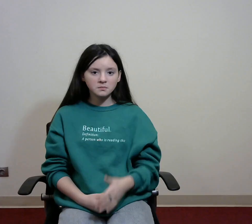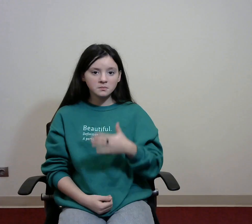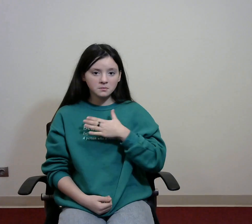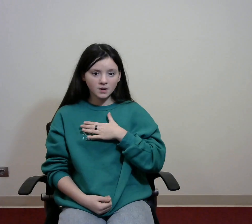mən